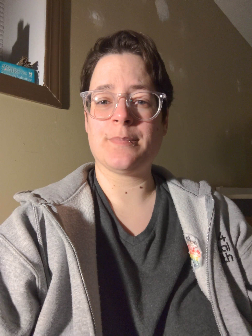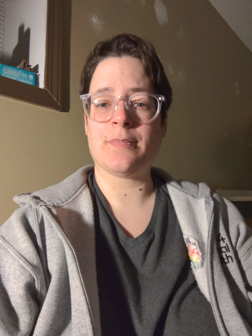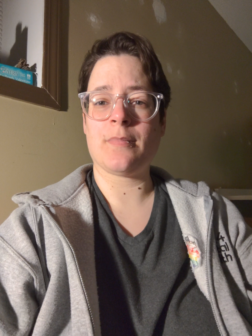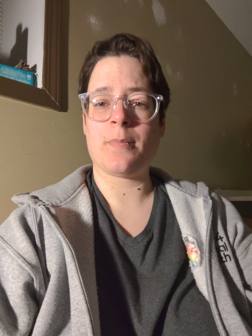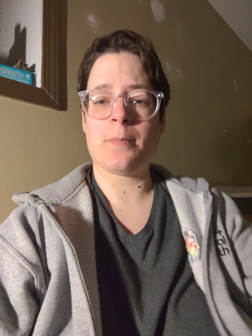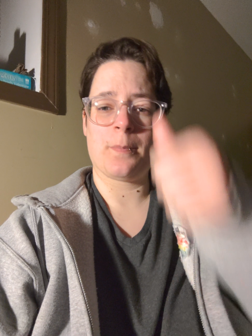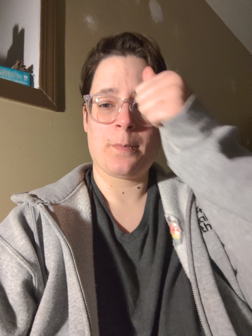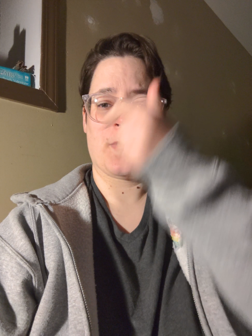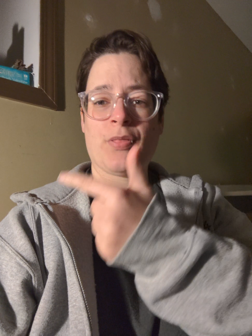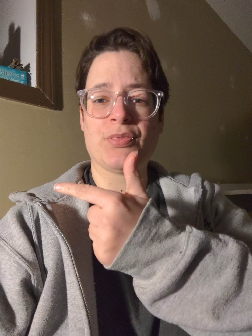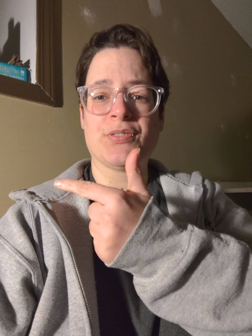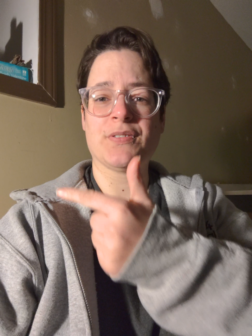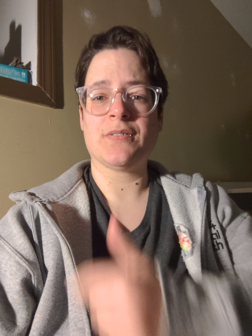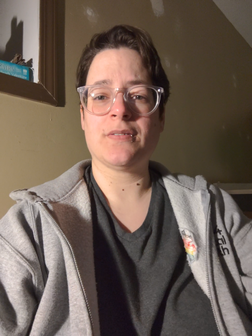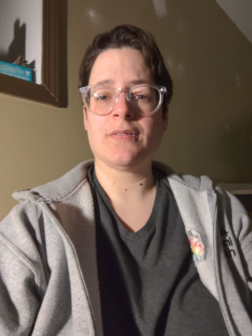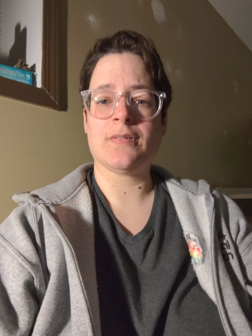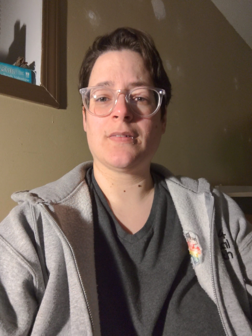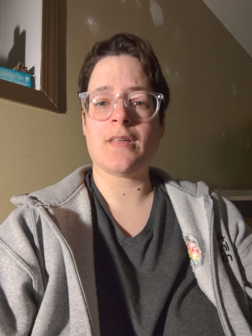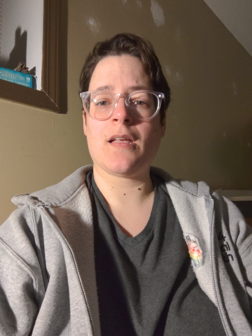brother